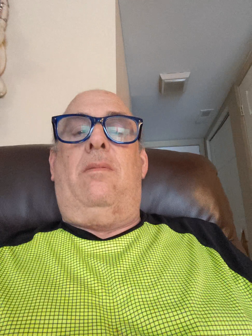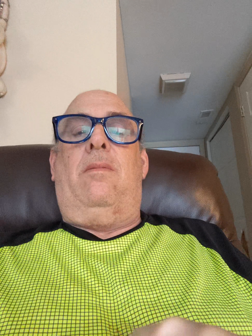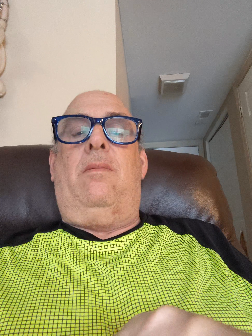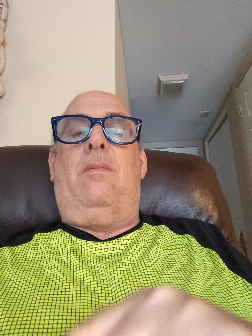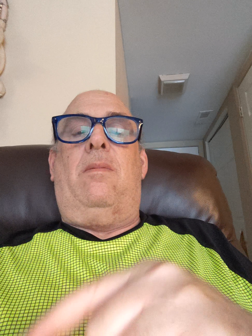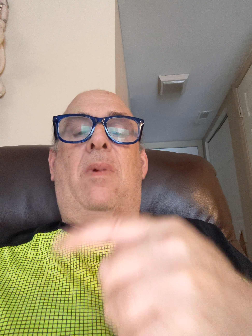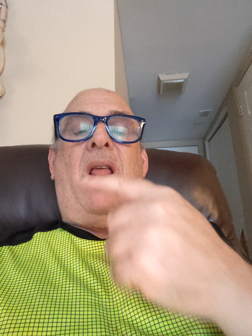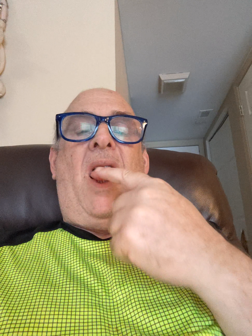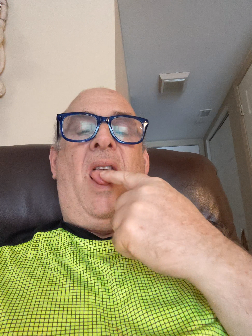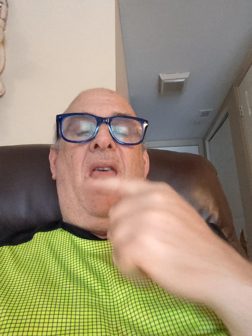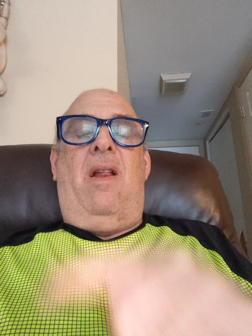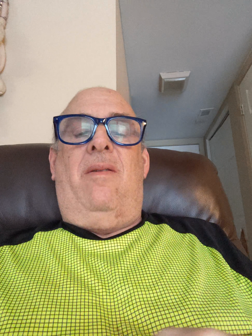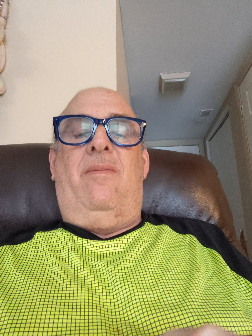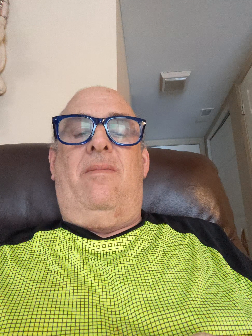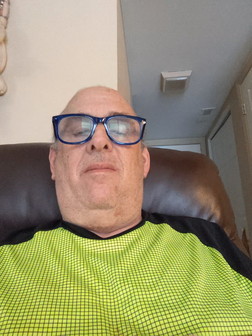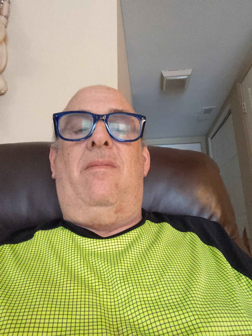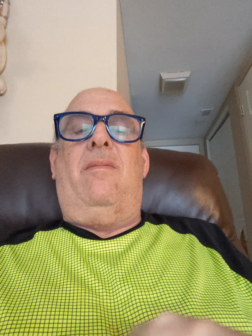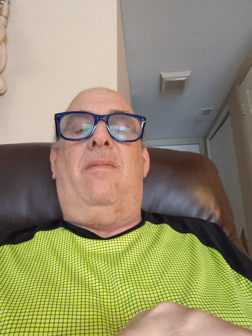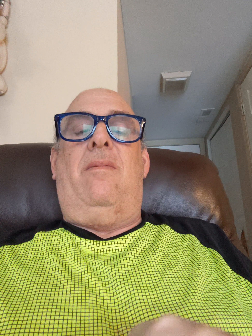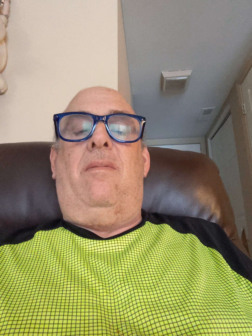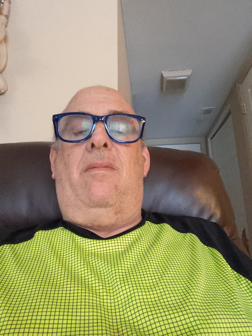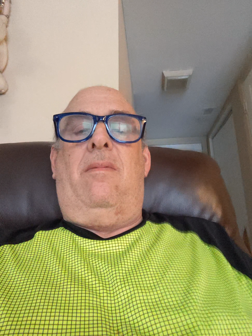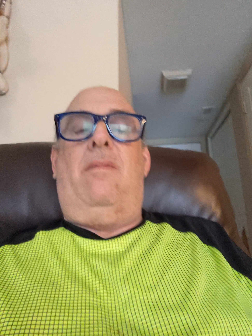tongue